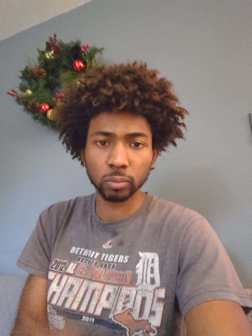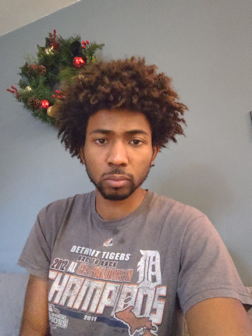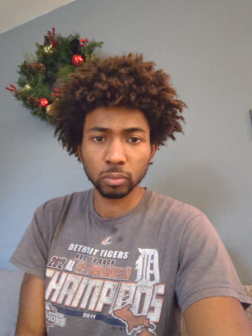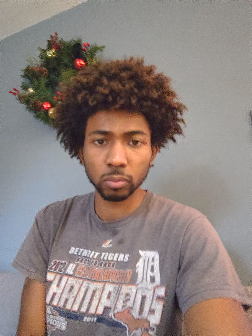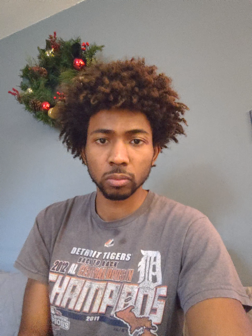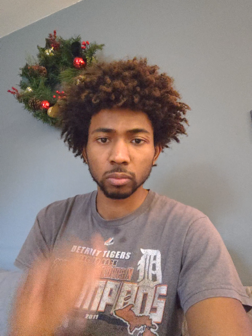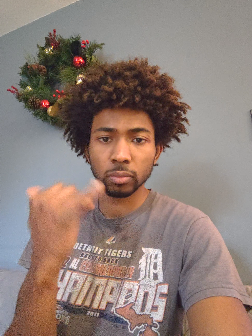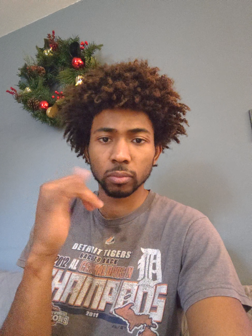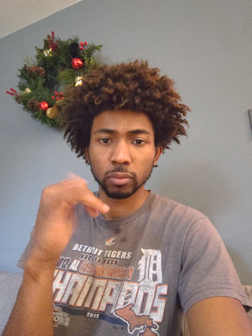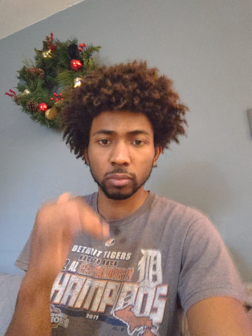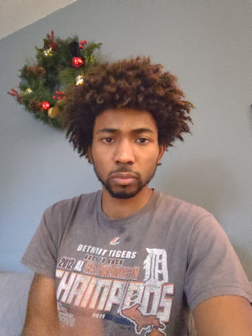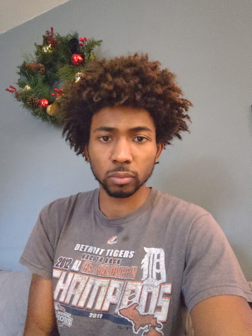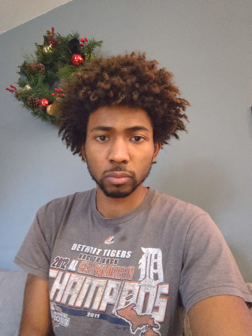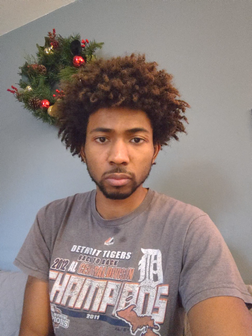yellow